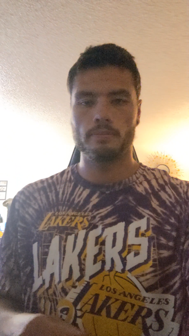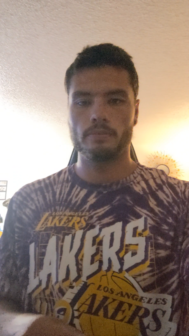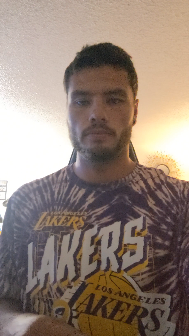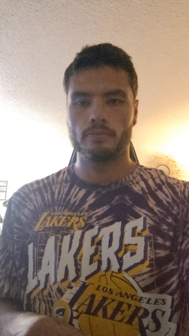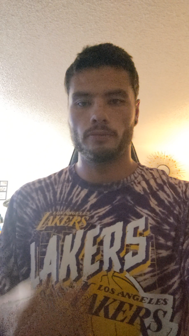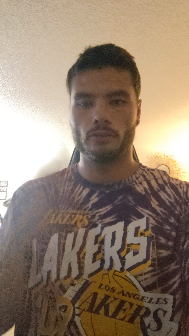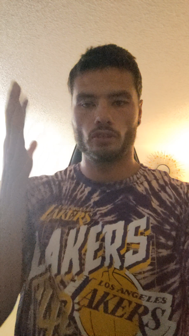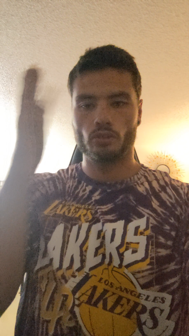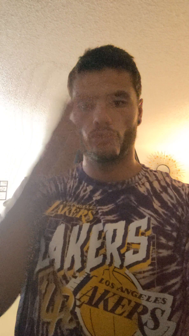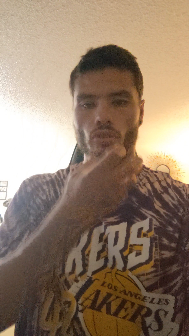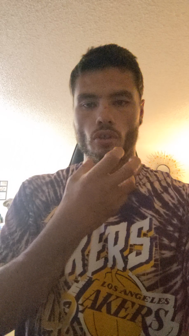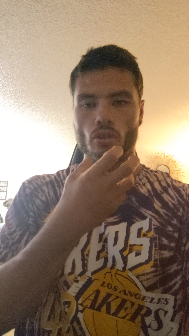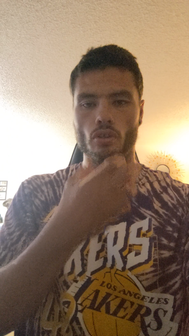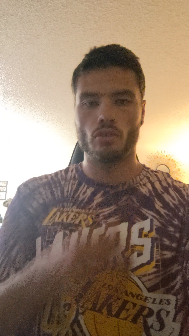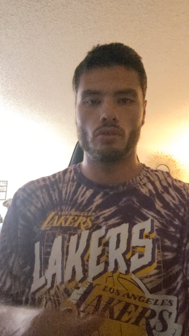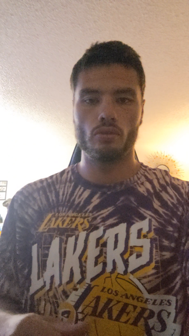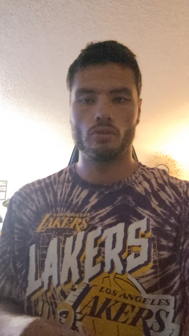dark